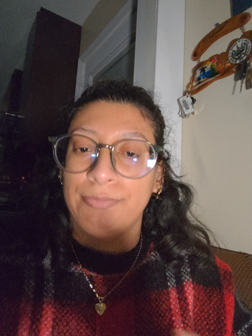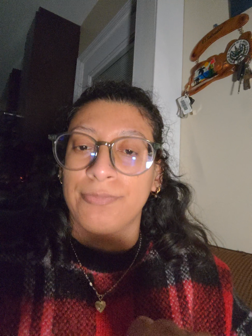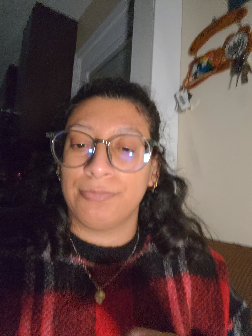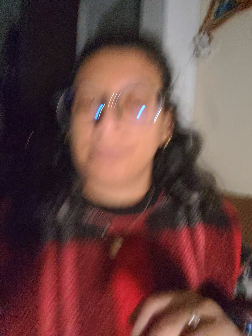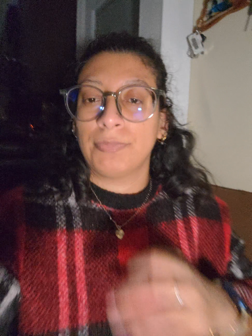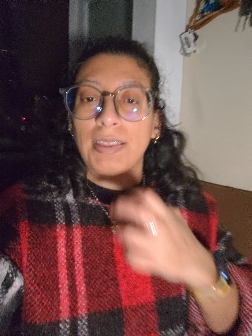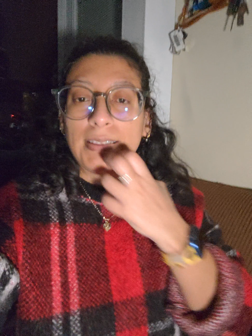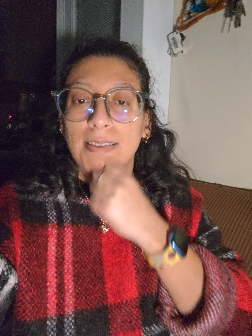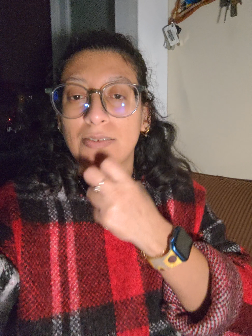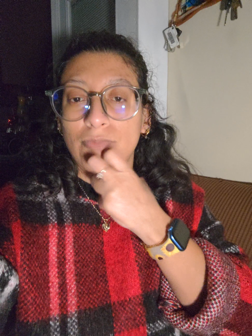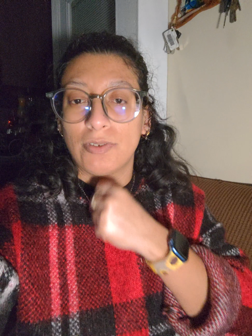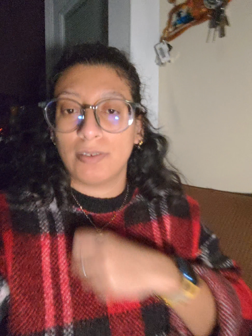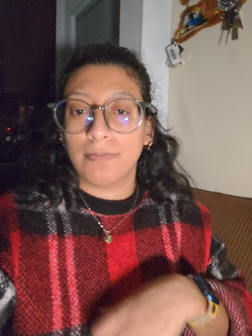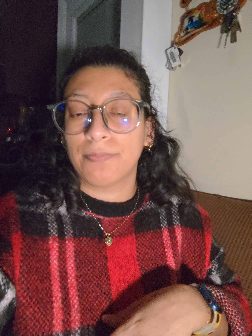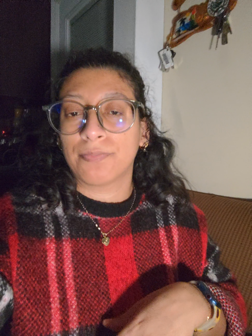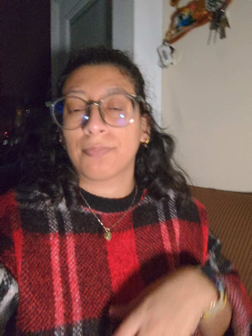underwear